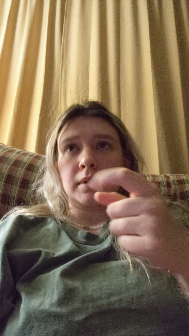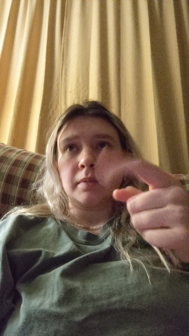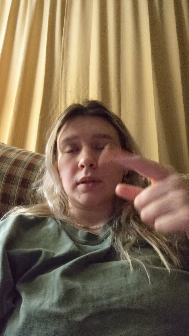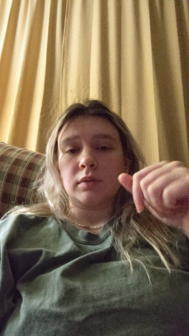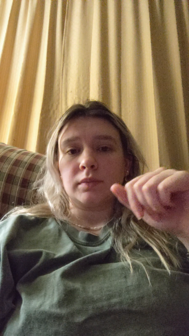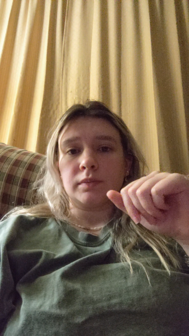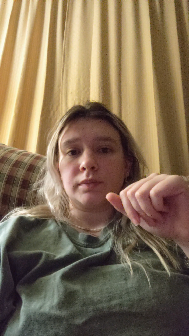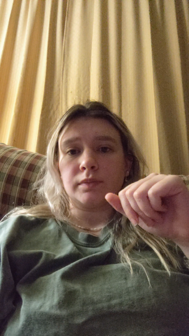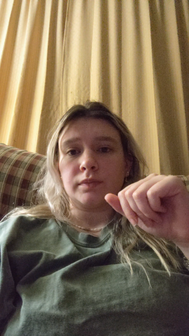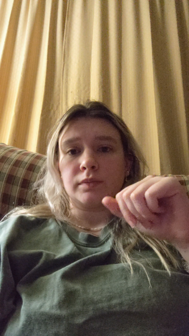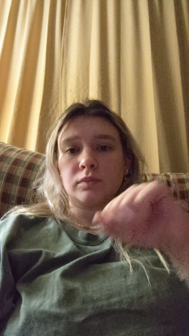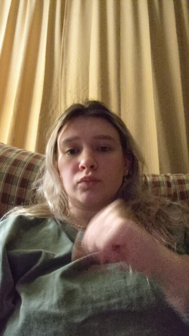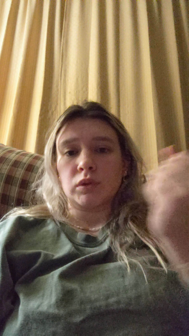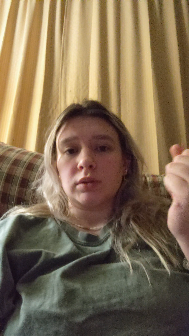break